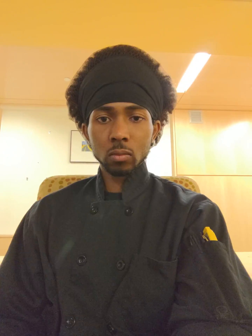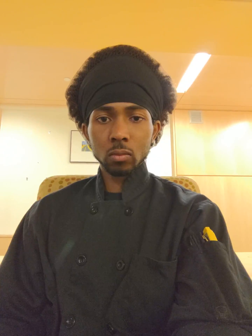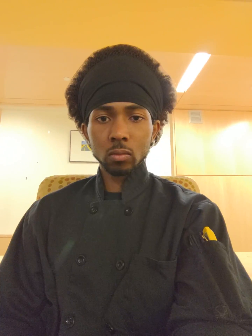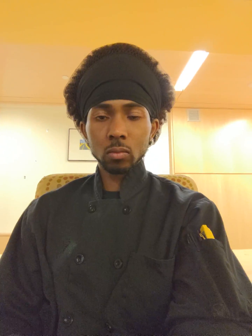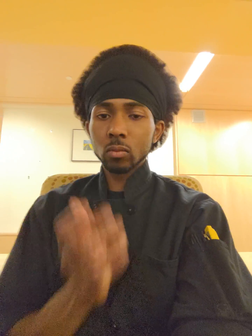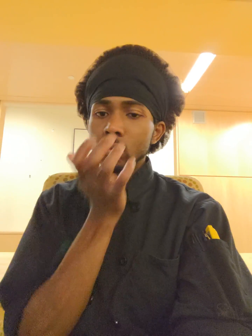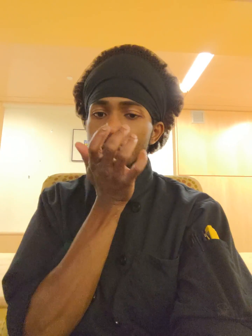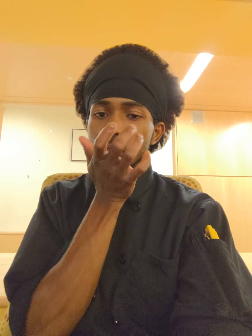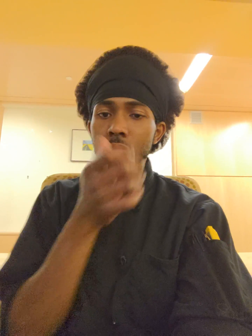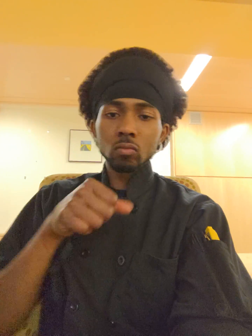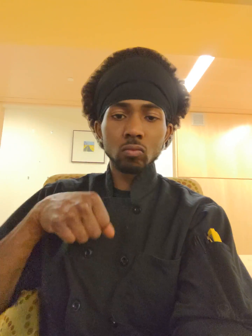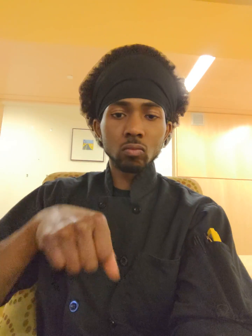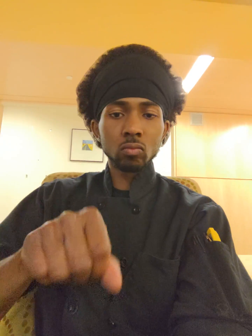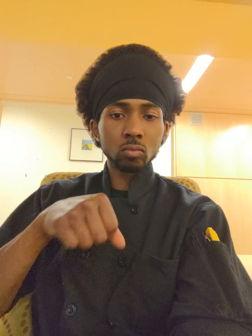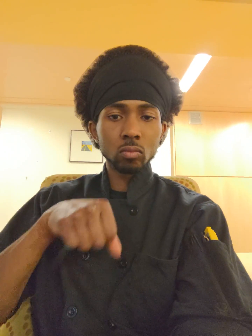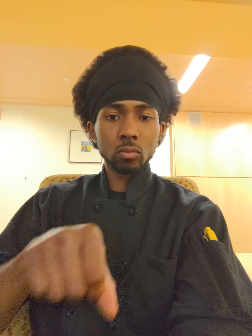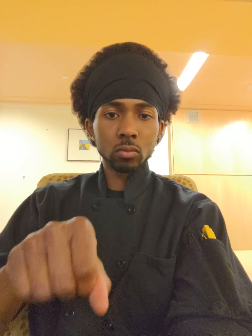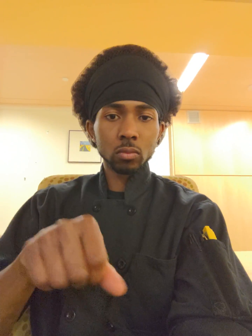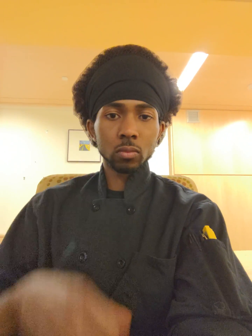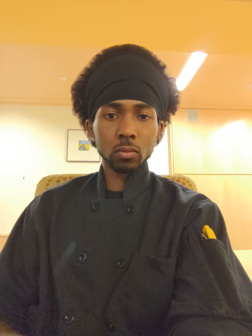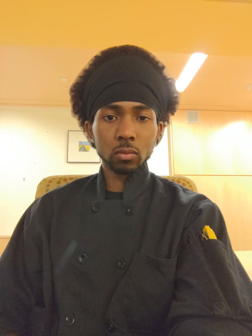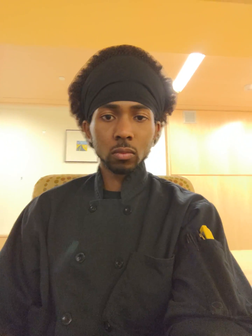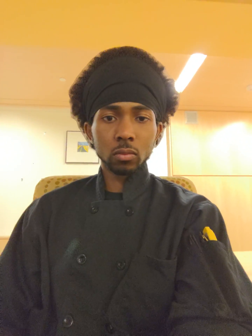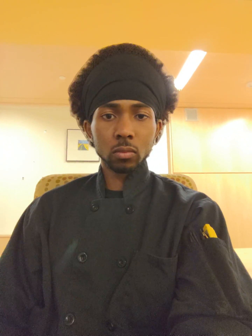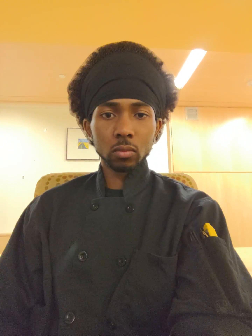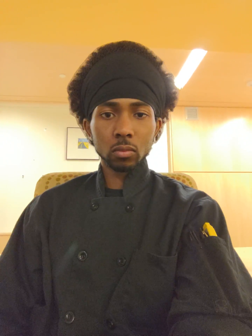lawn mower